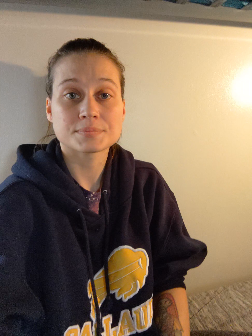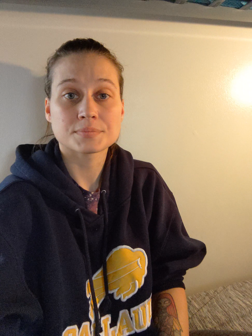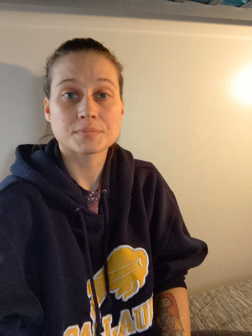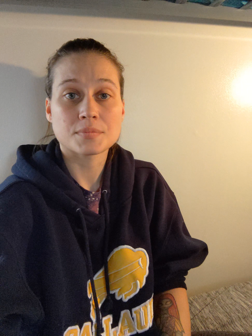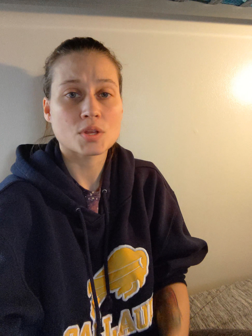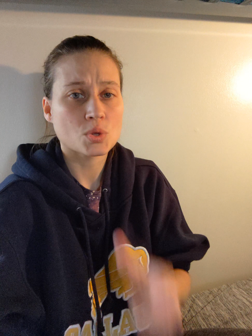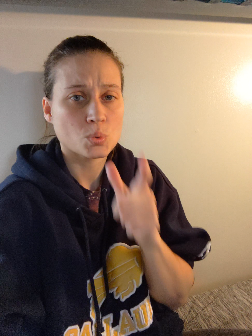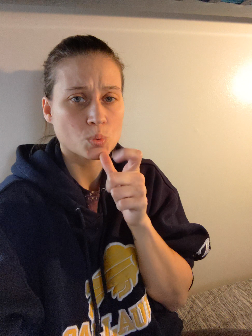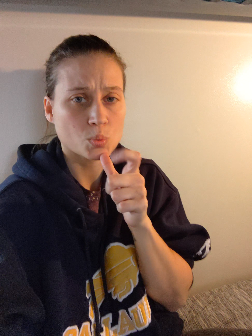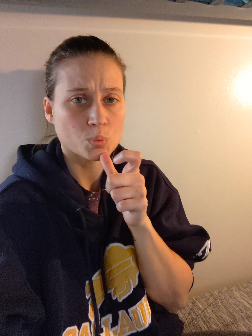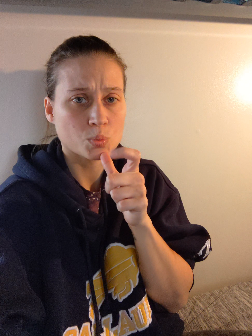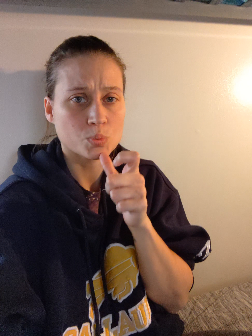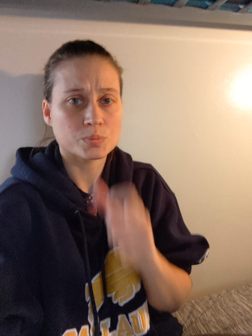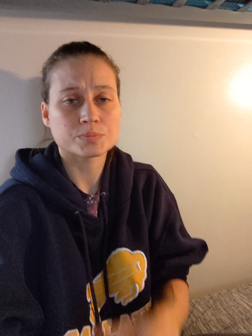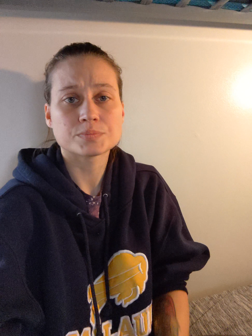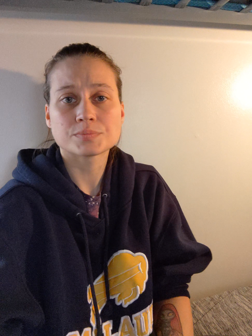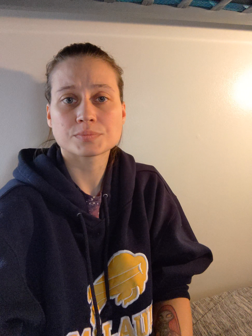who